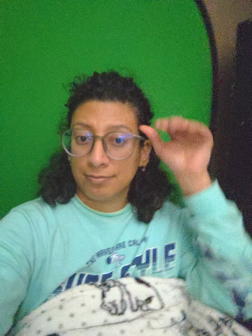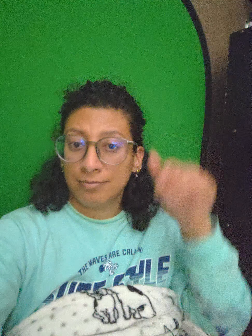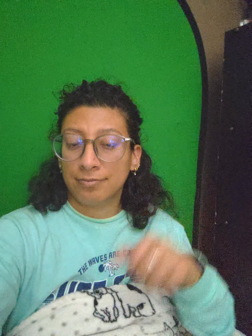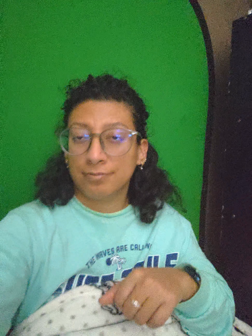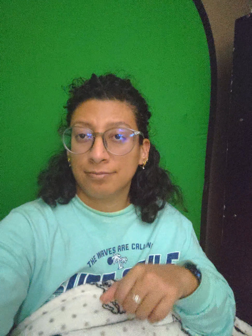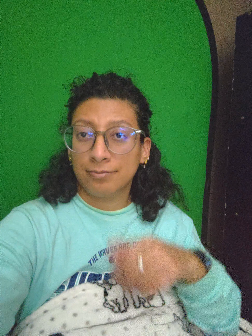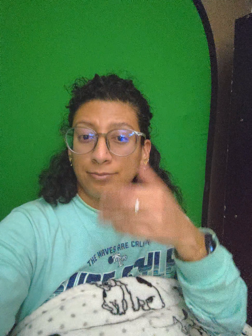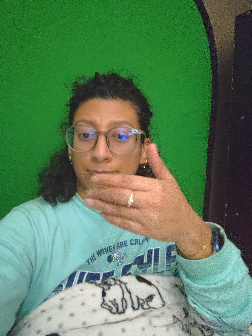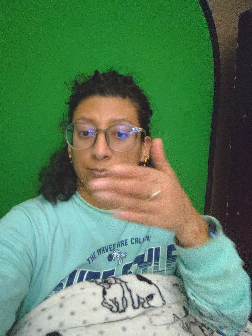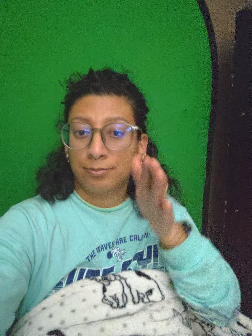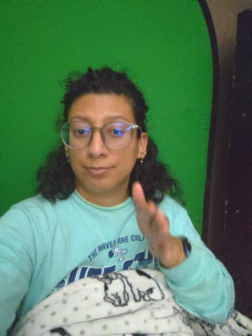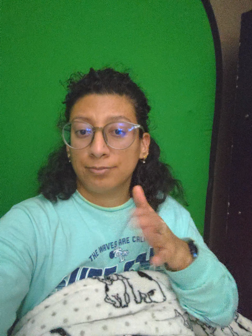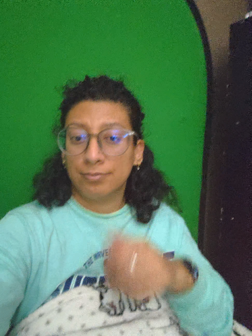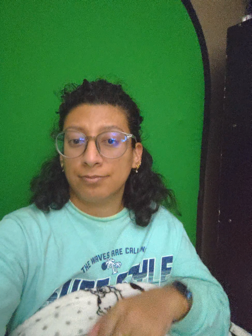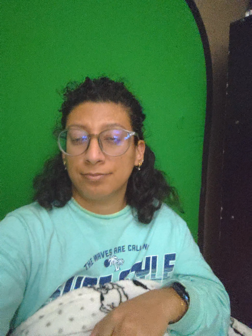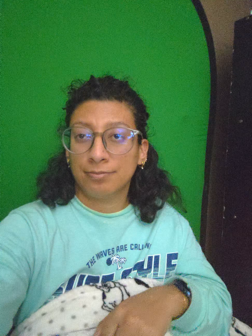room